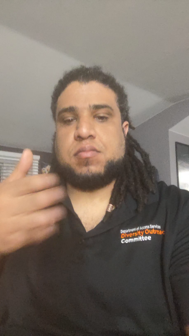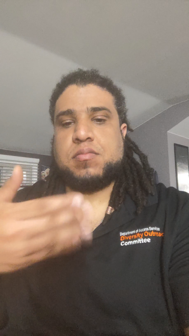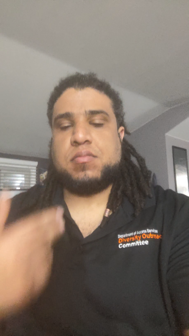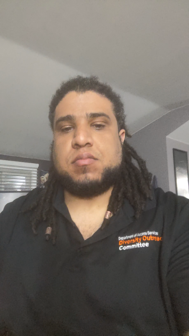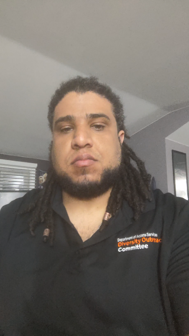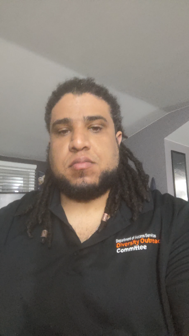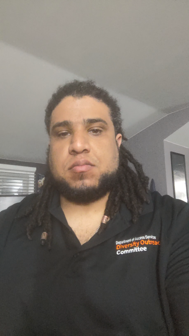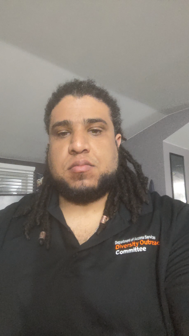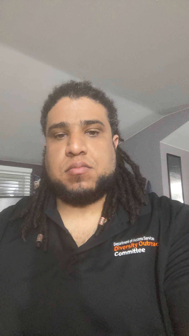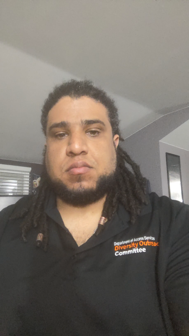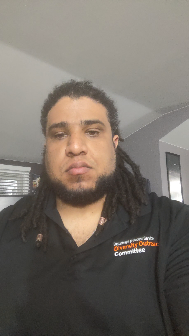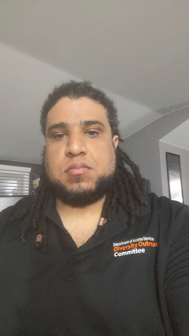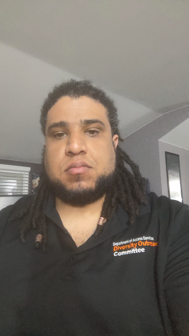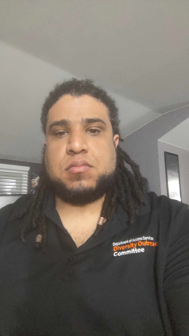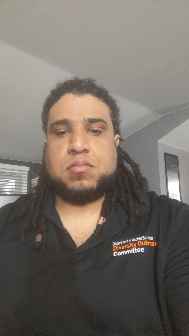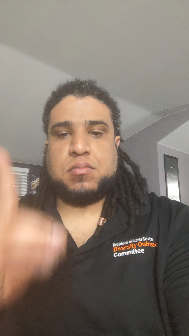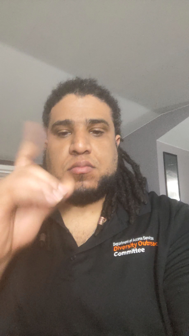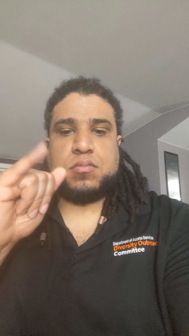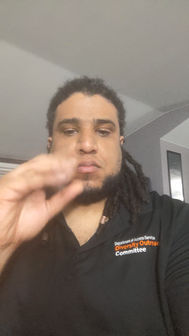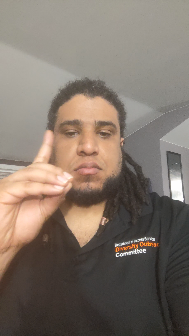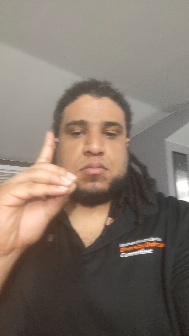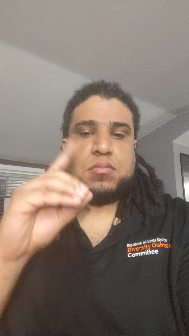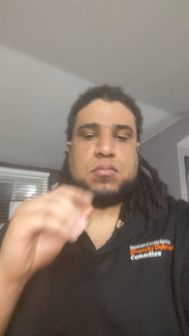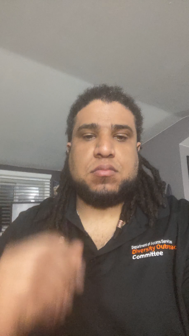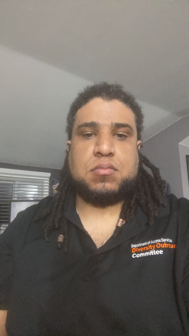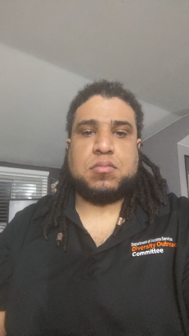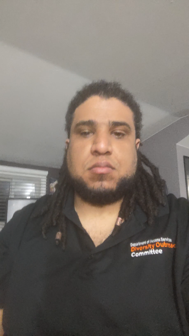did